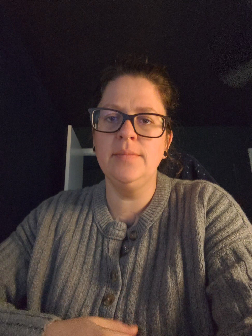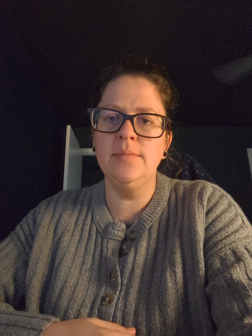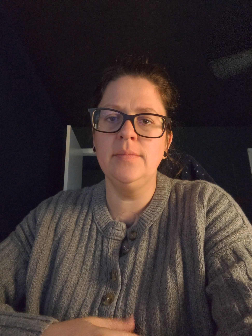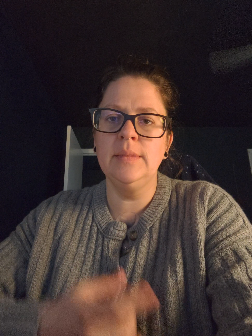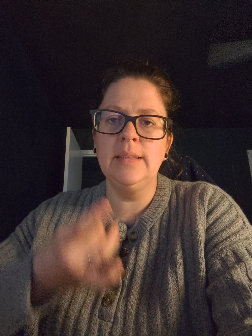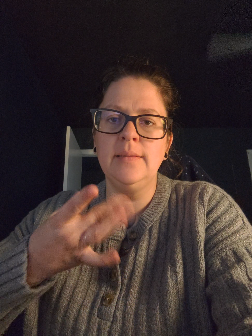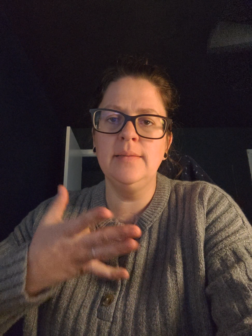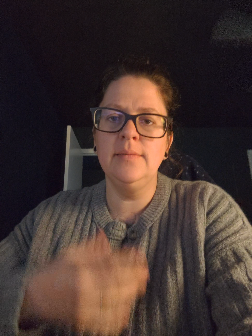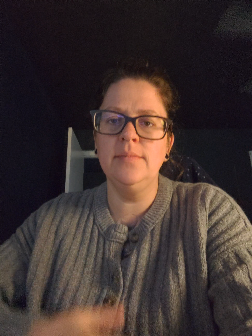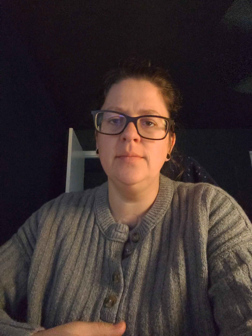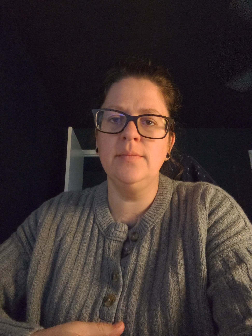hate